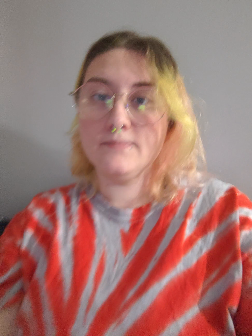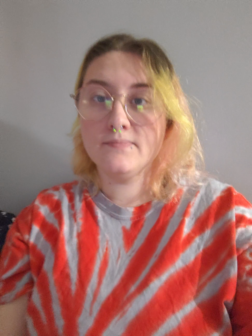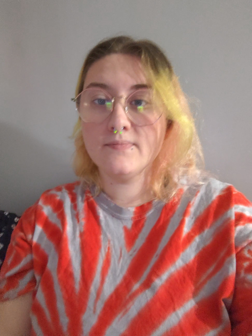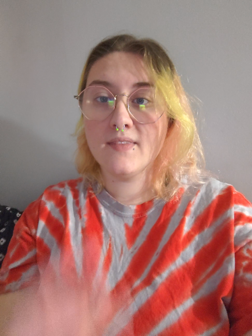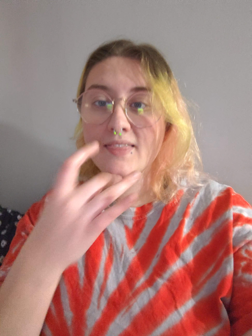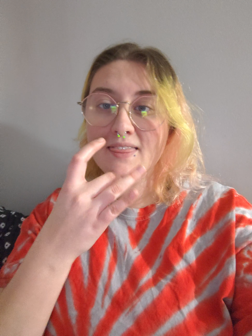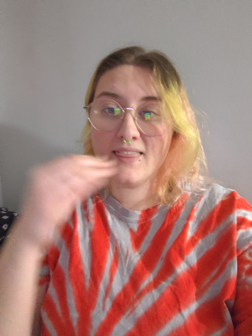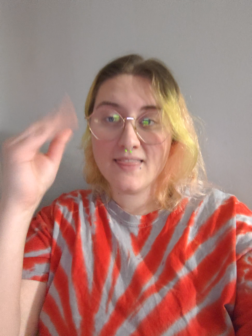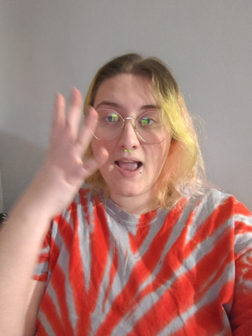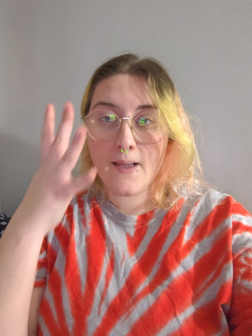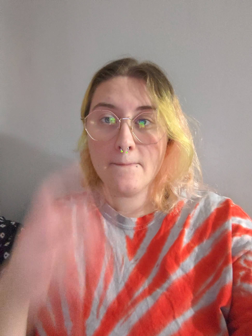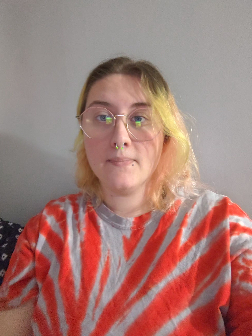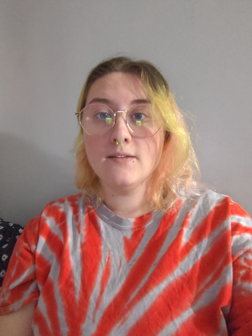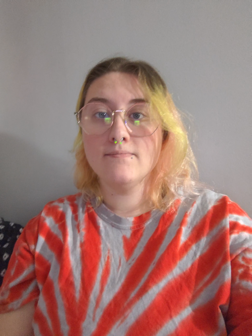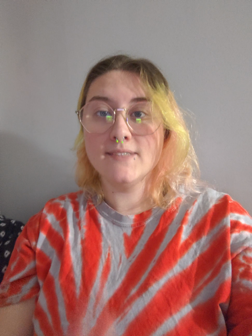lamp